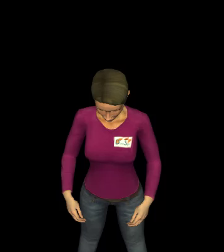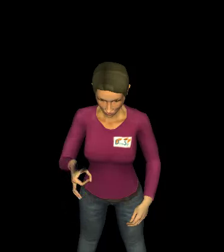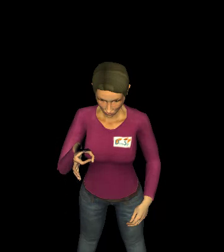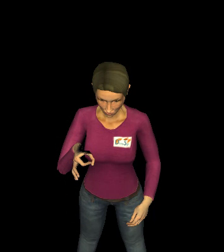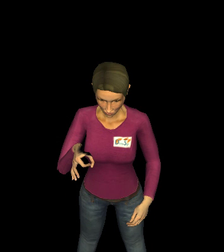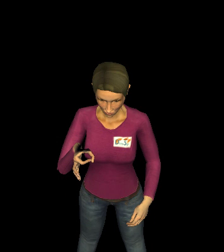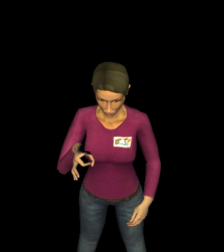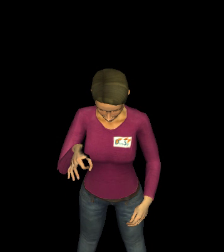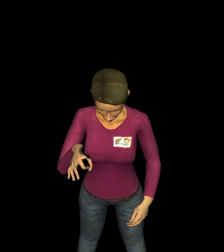إبرة